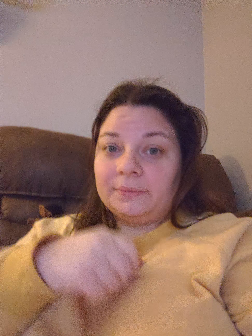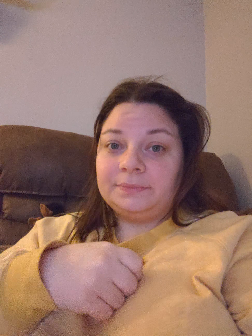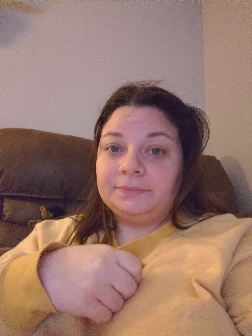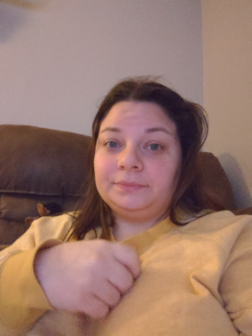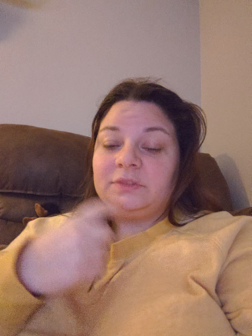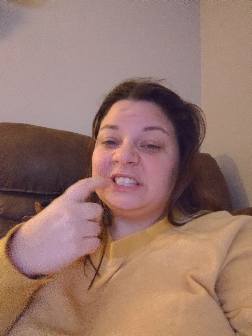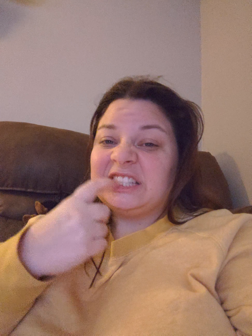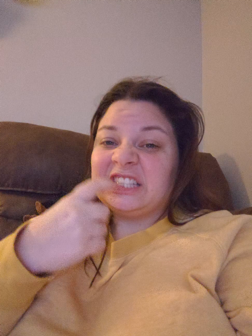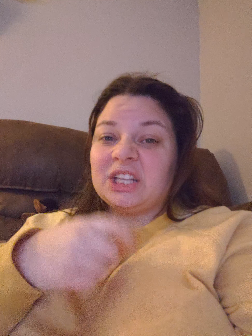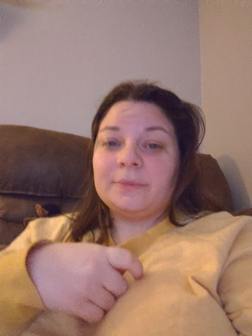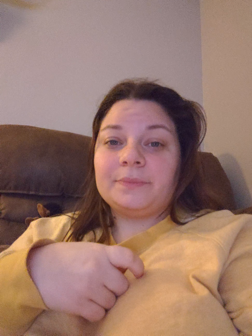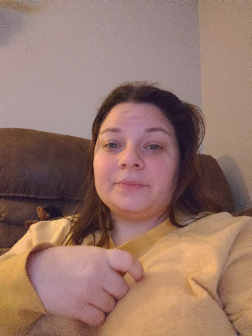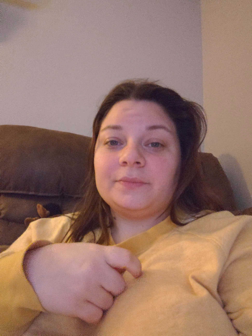tooth